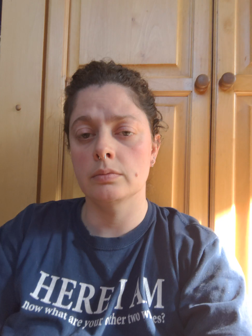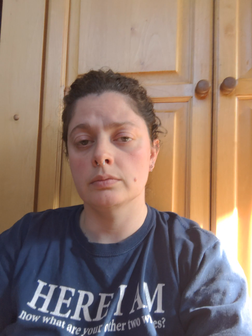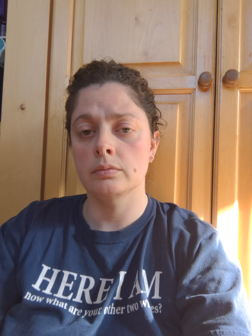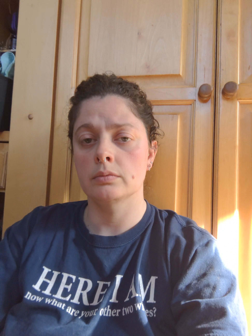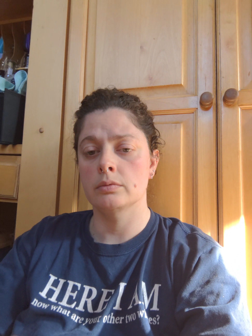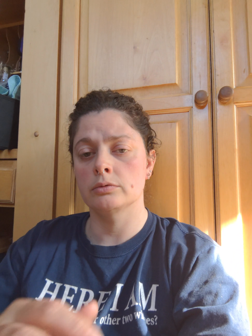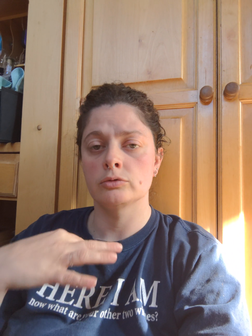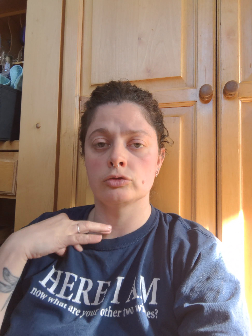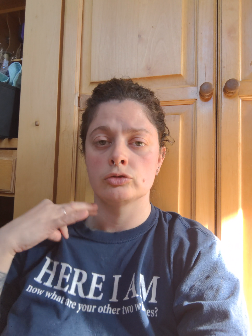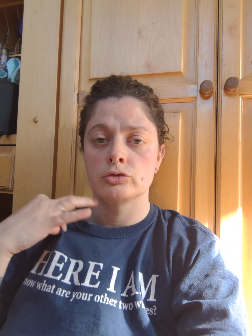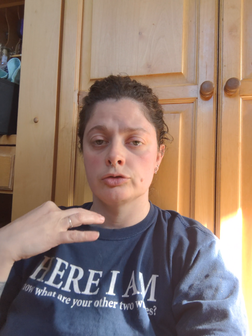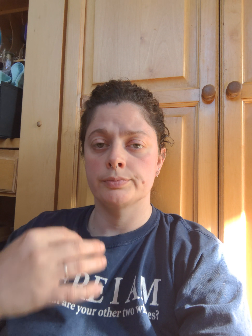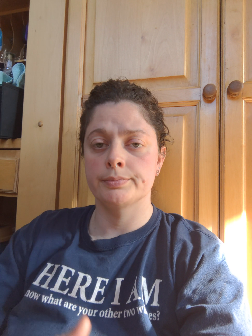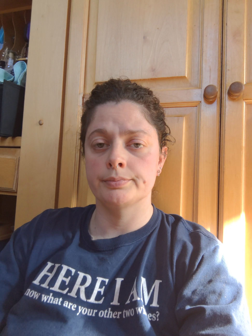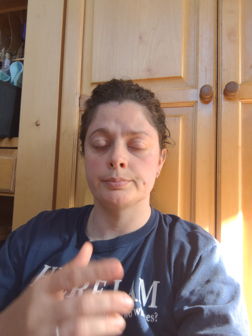shirt